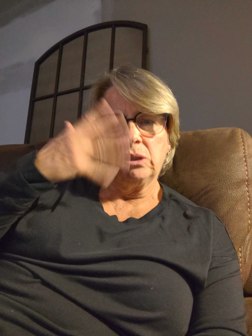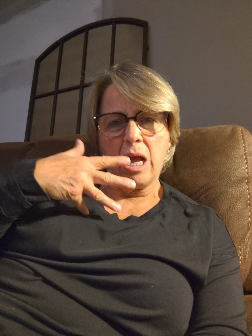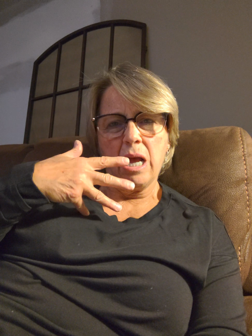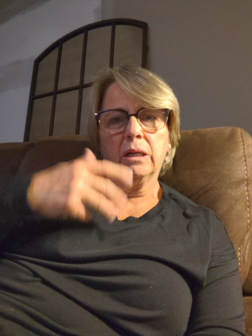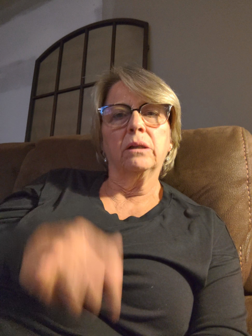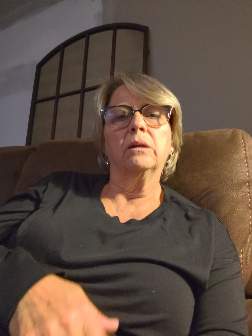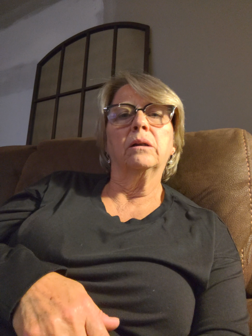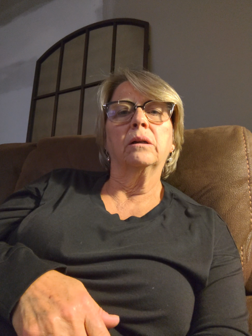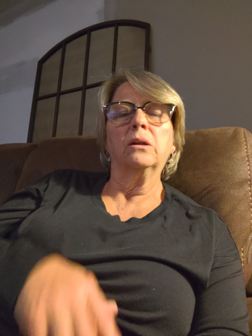sad